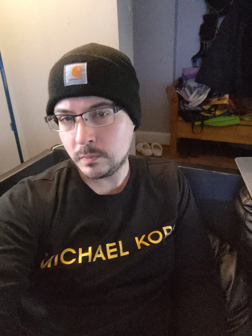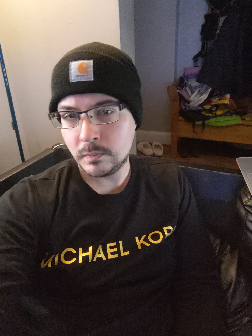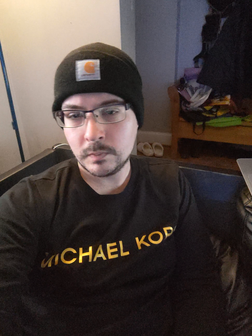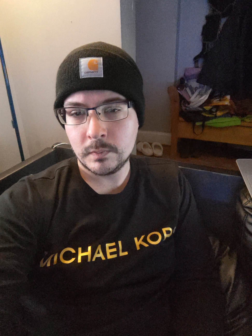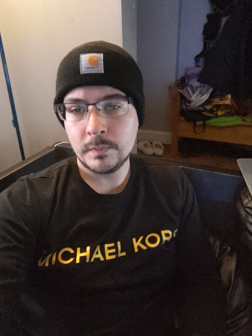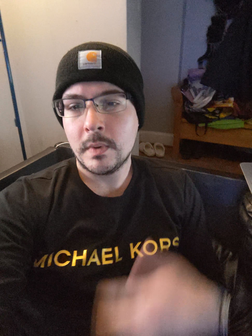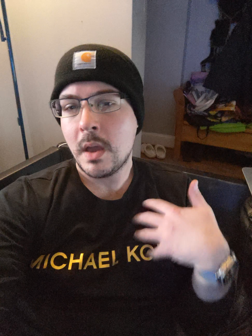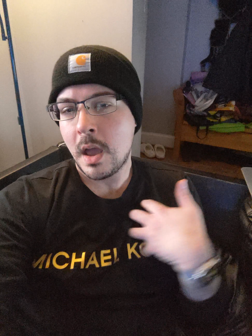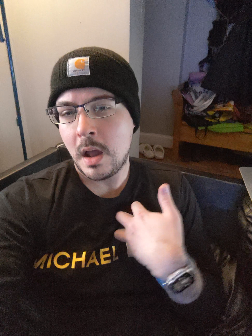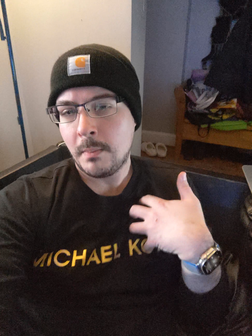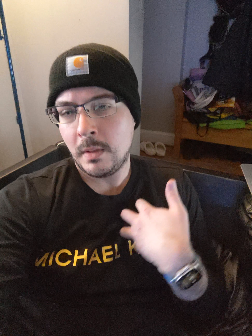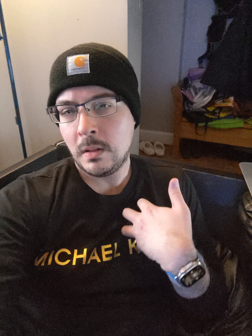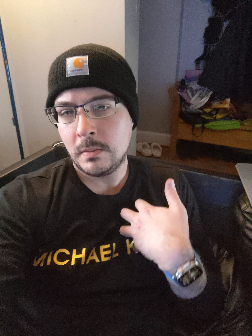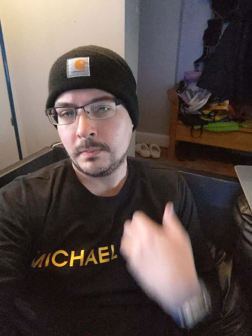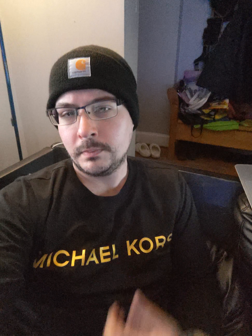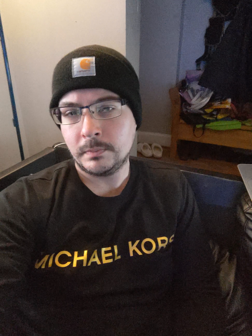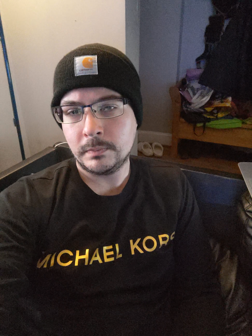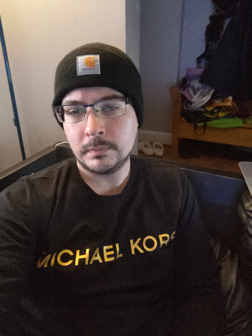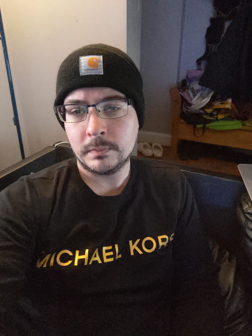animal